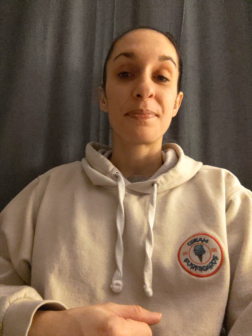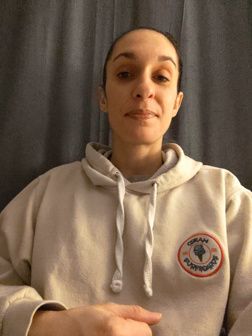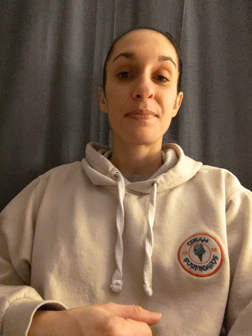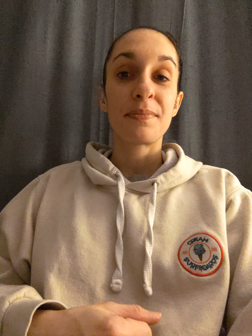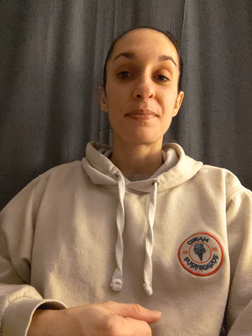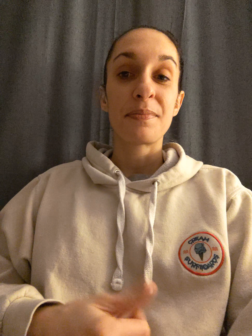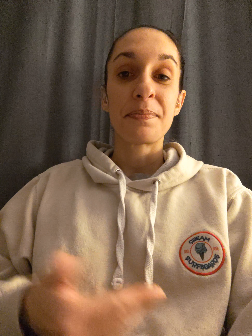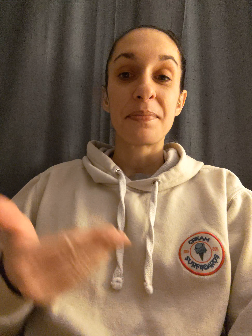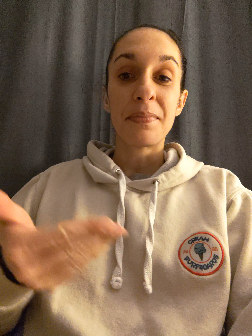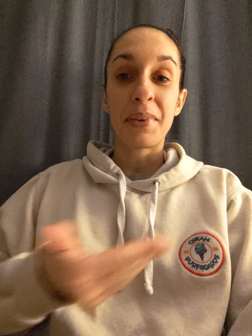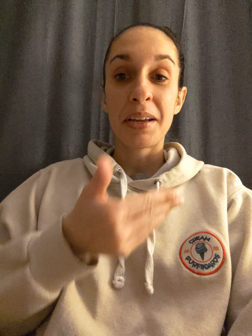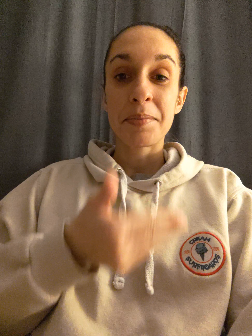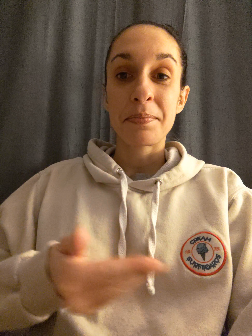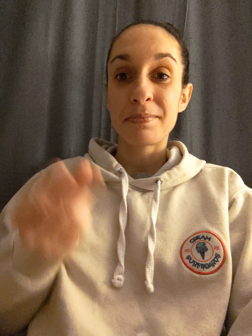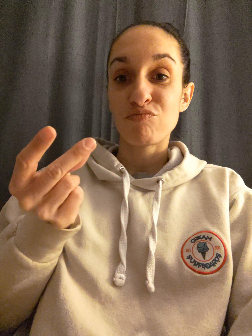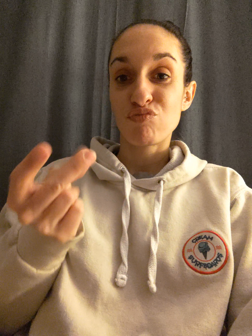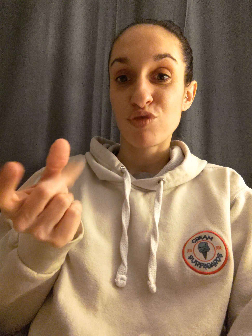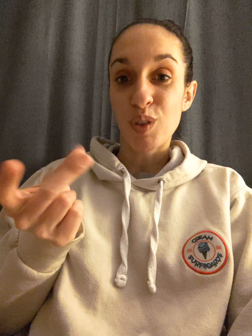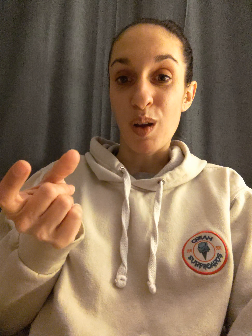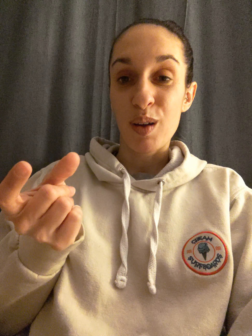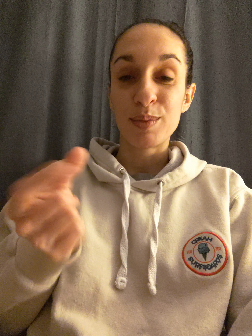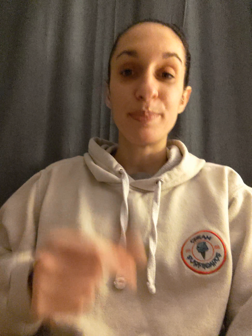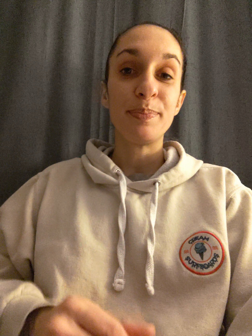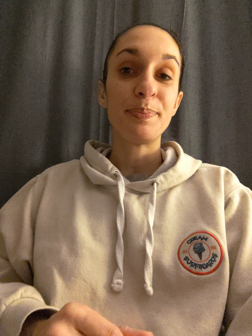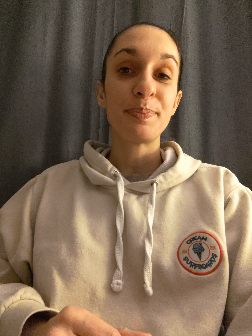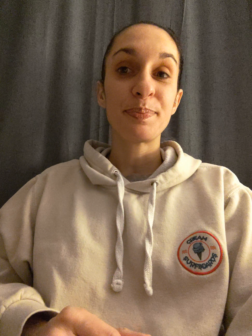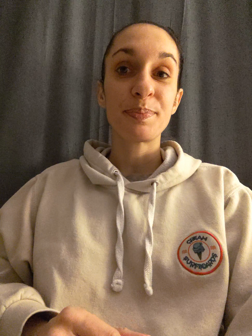puppy